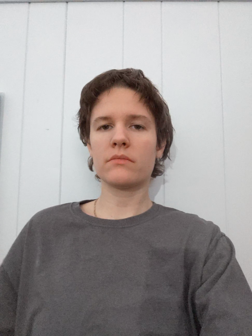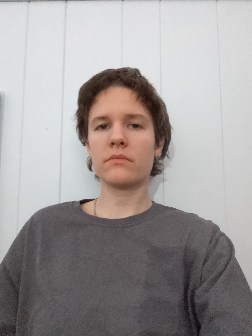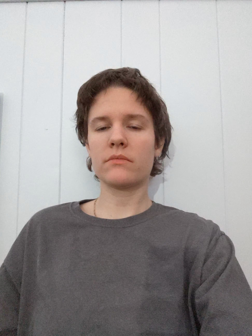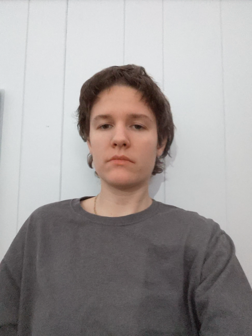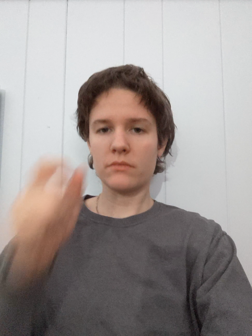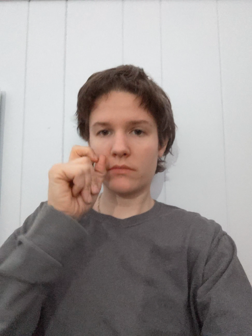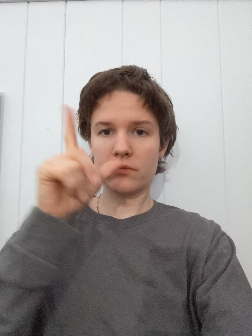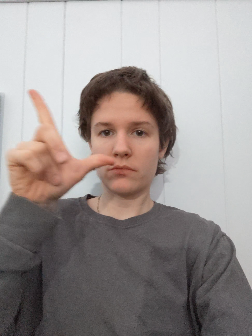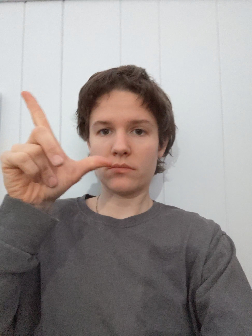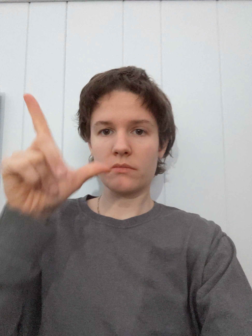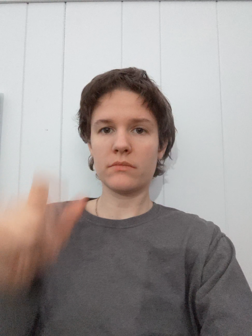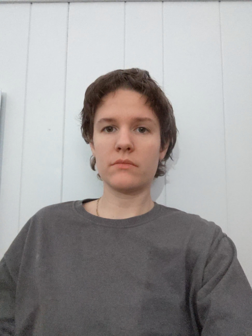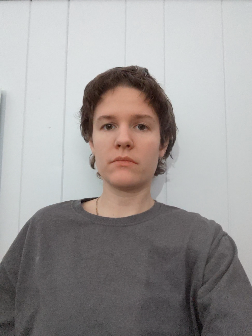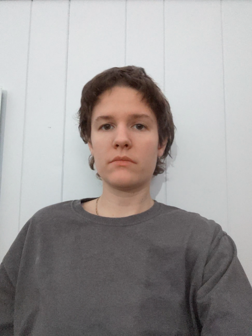awake